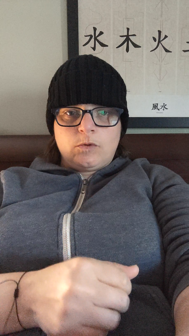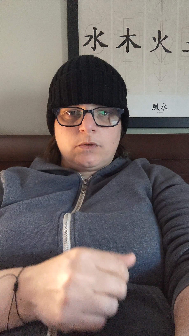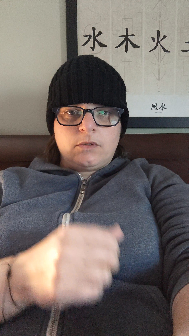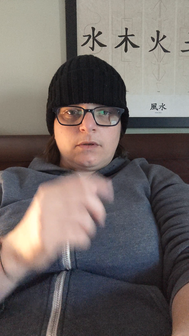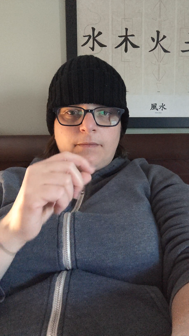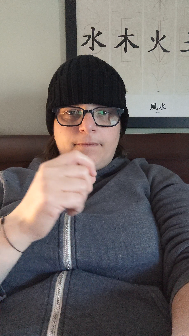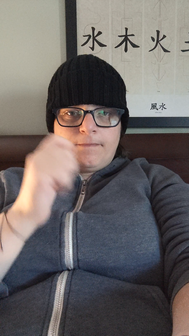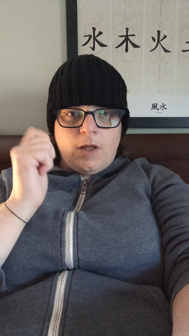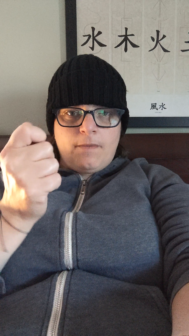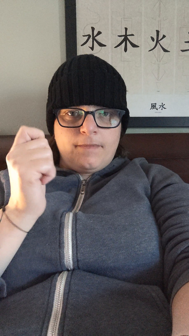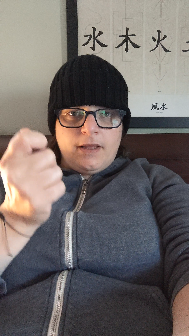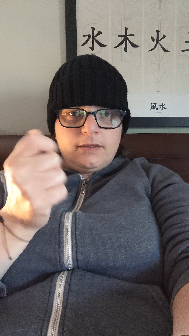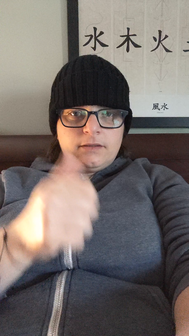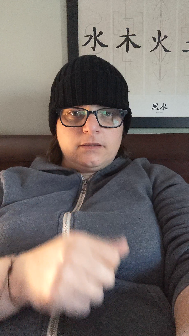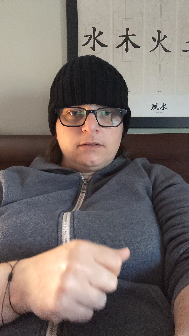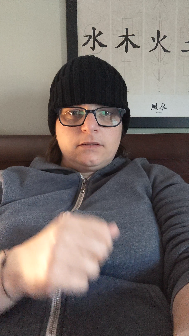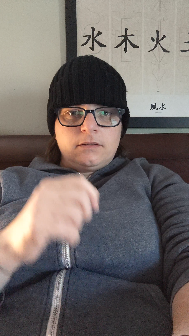bat